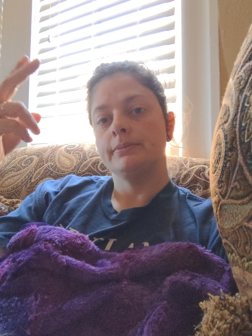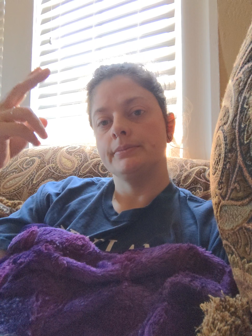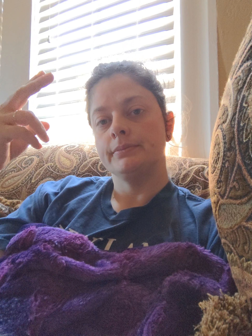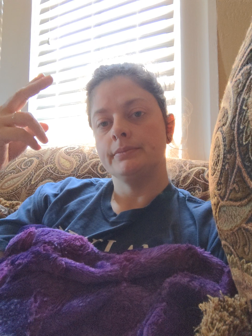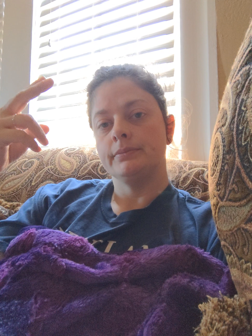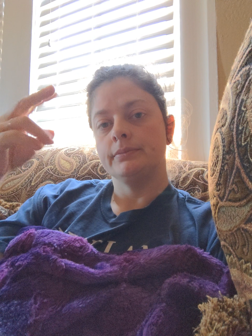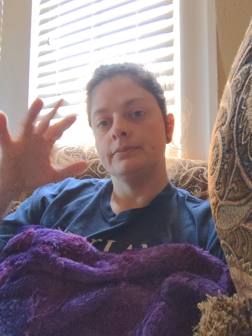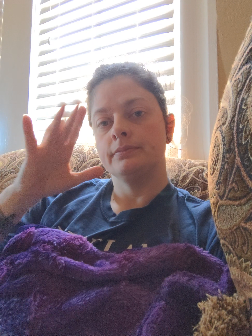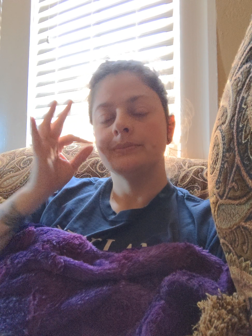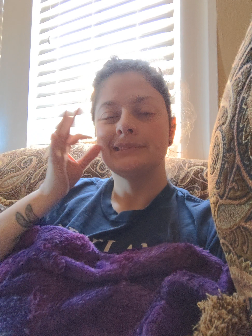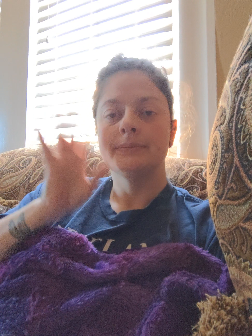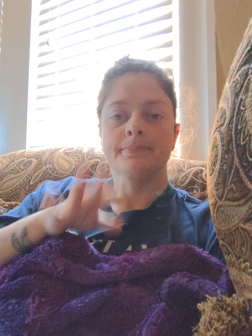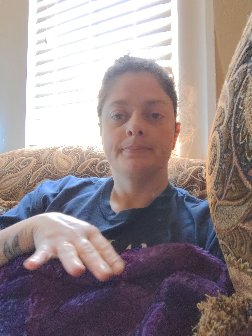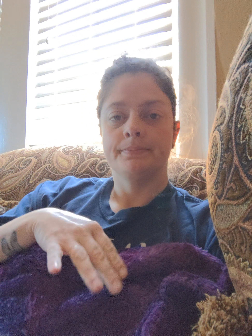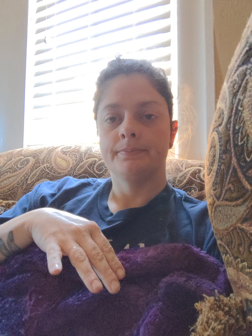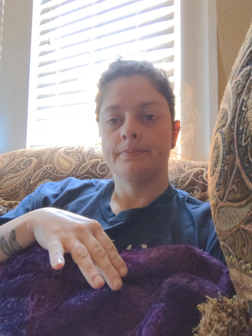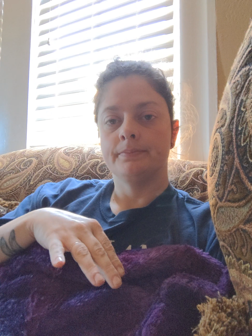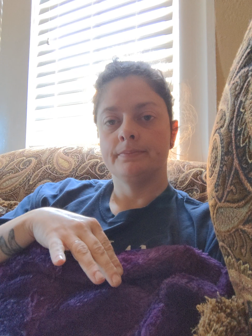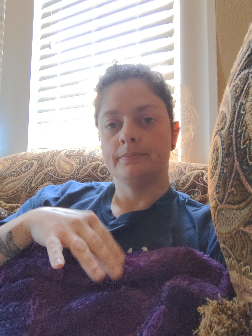bee